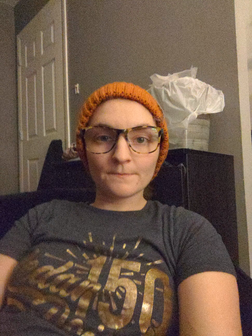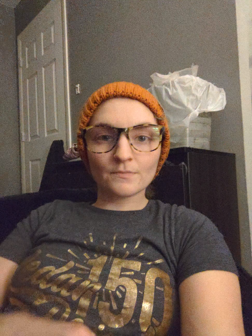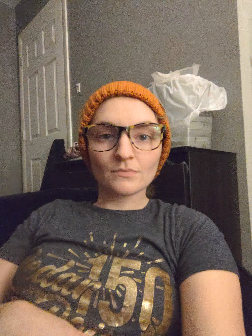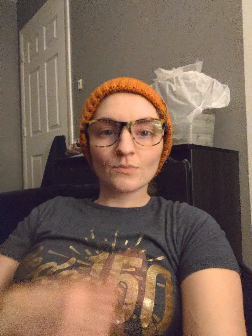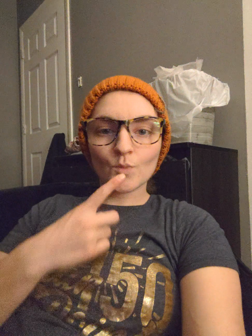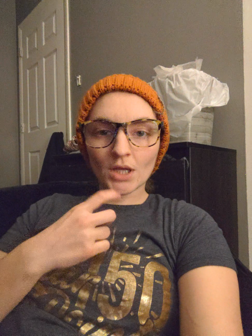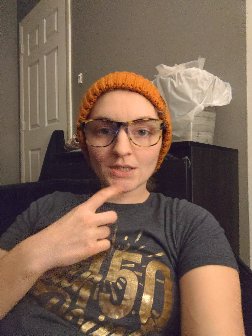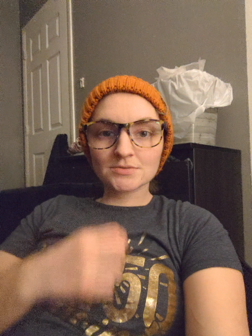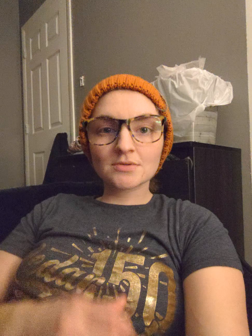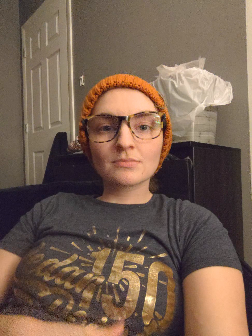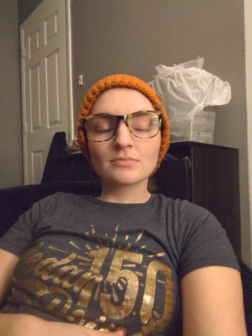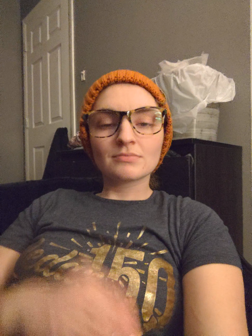red